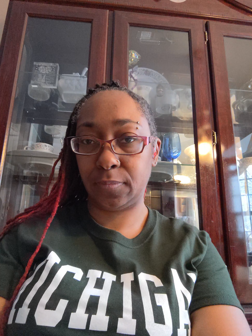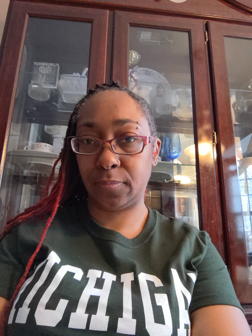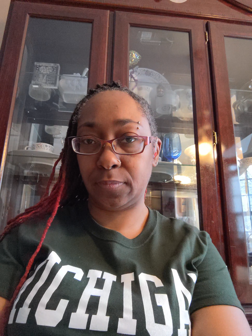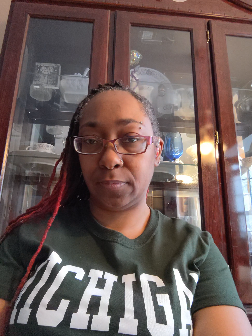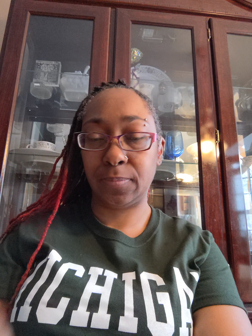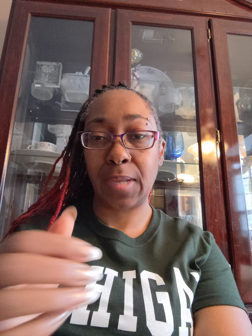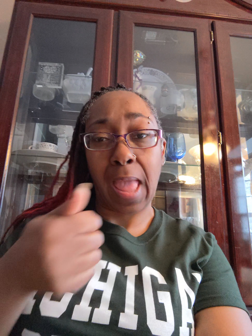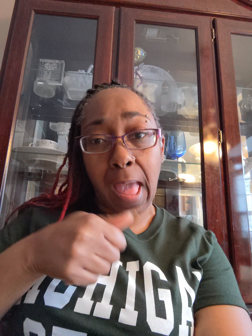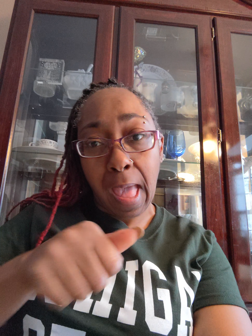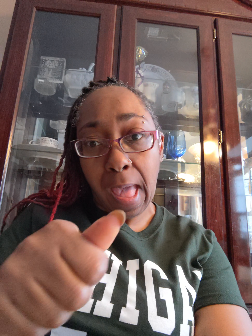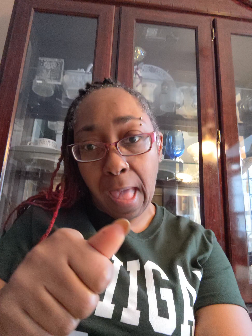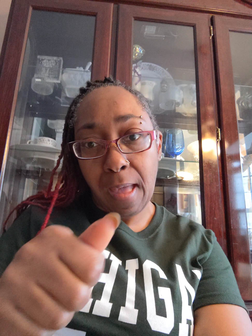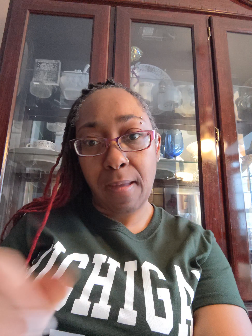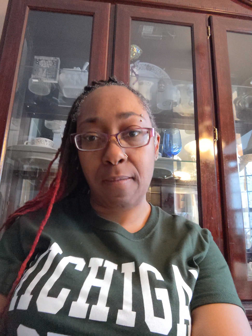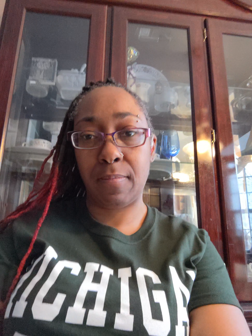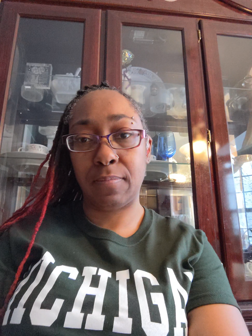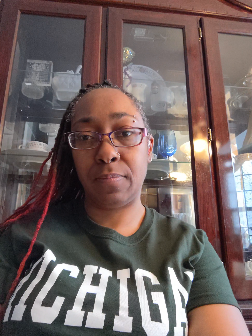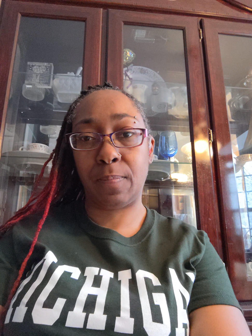hide